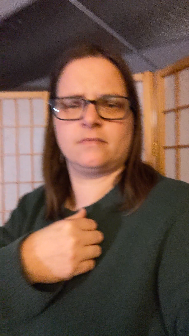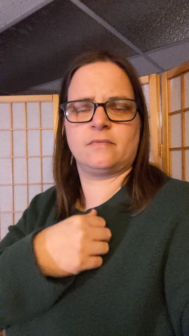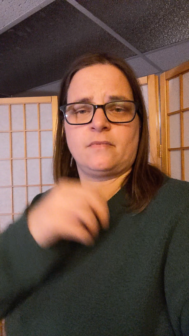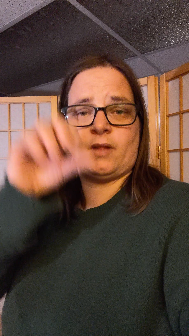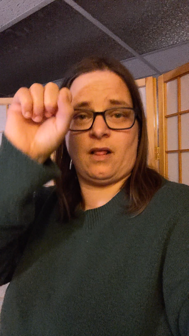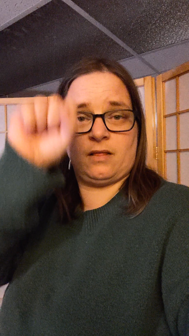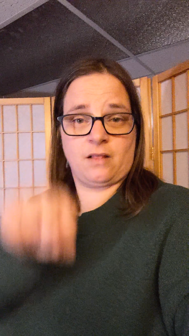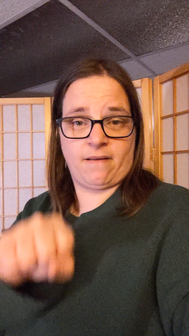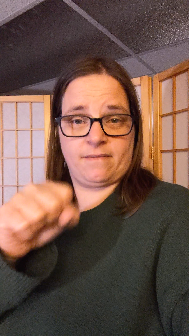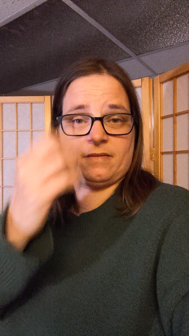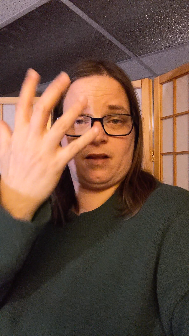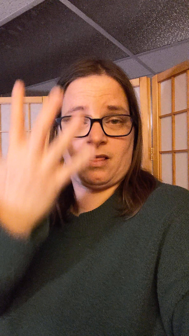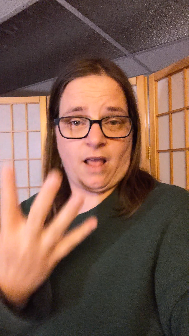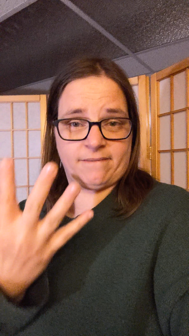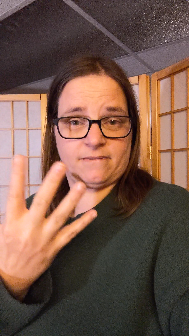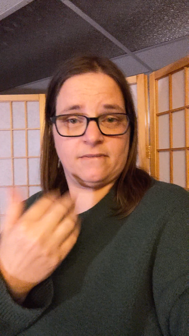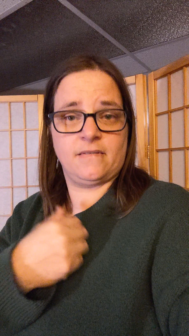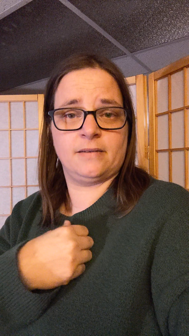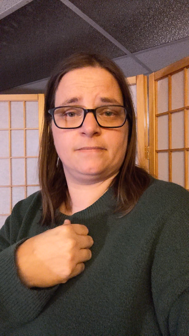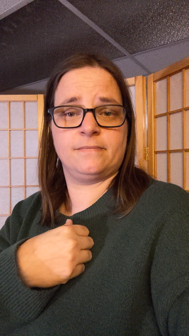gloves